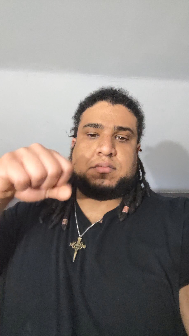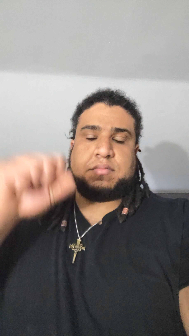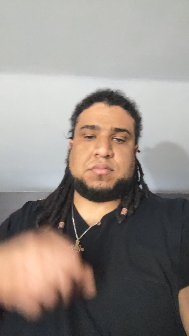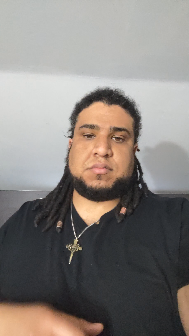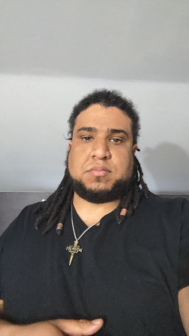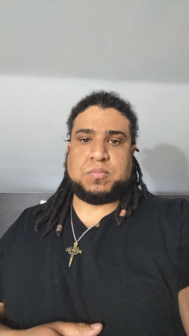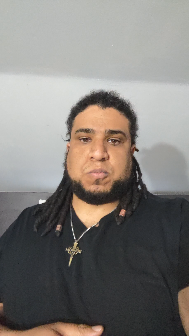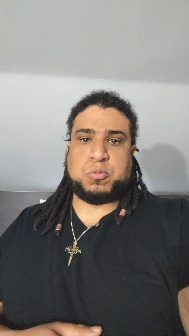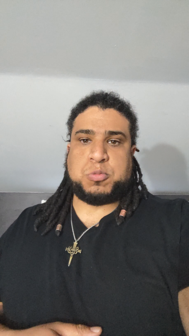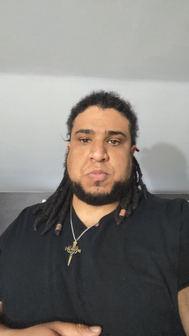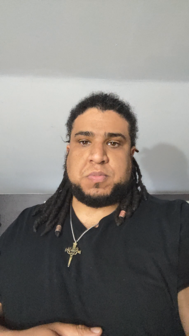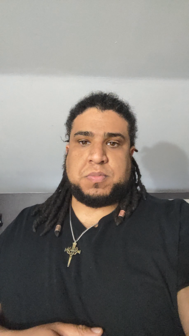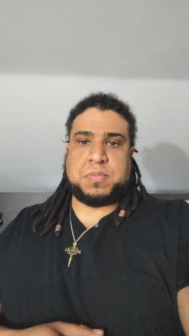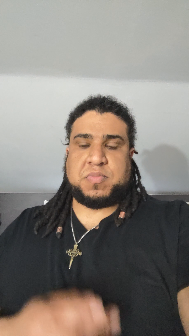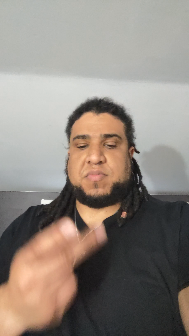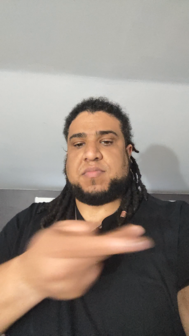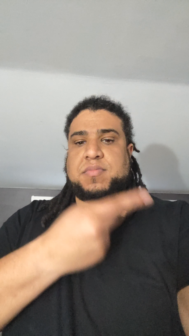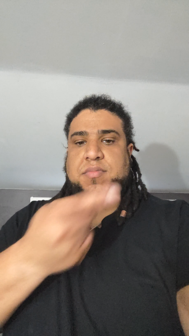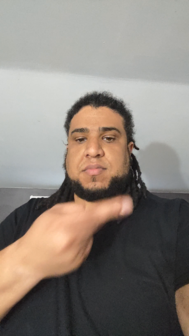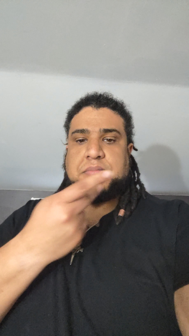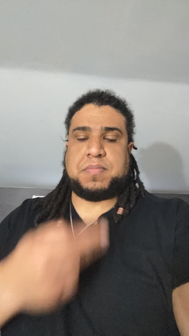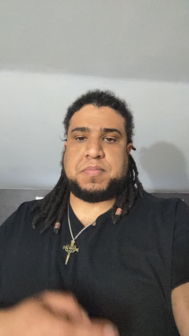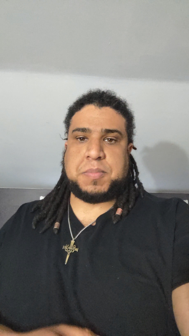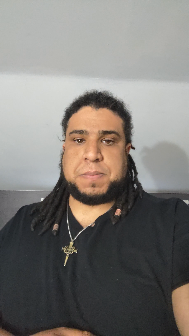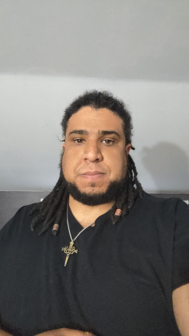sheep